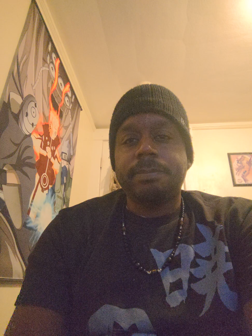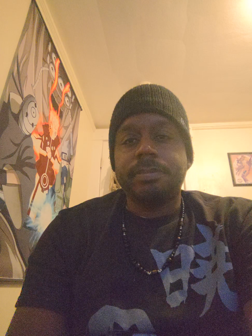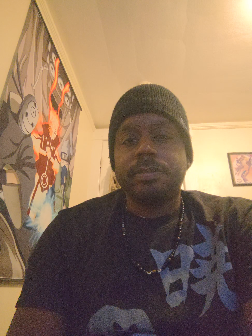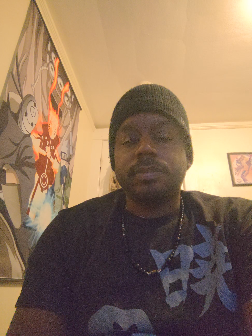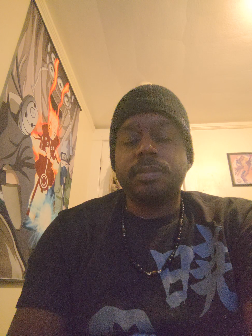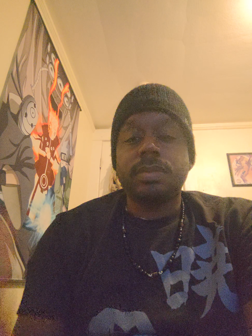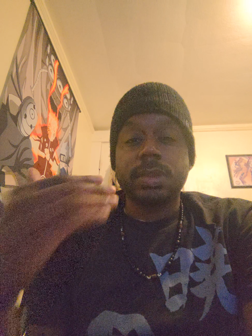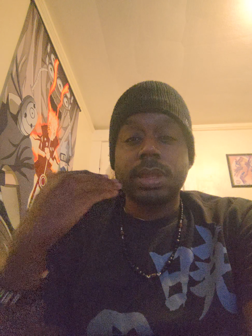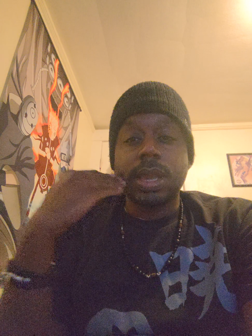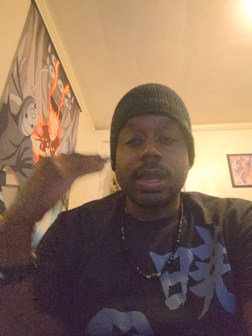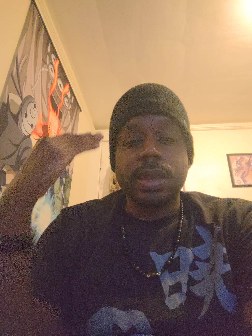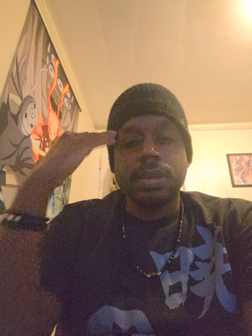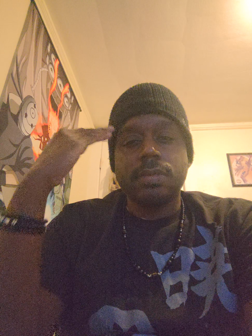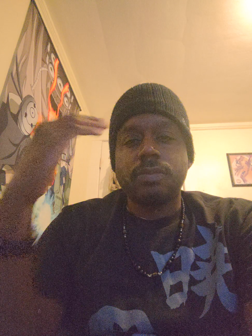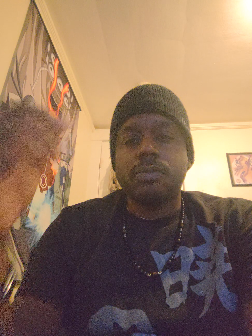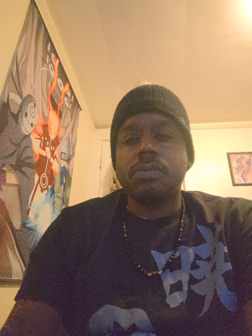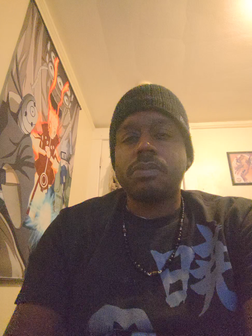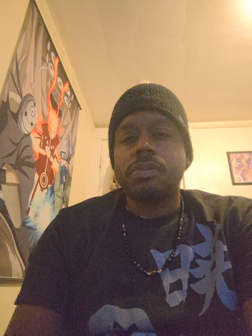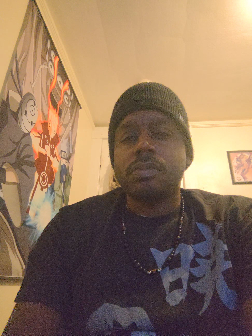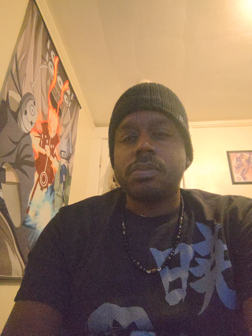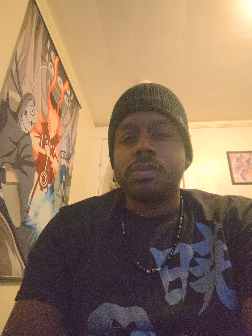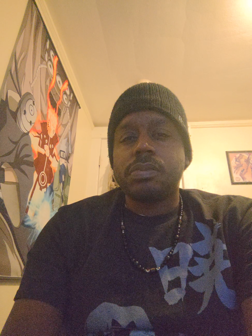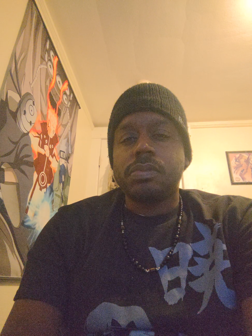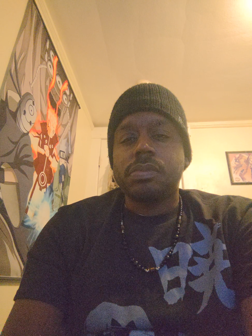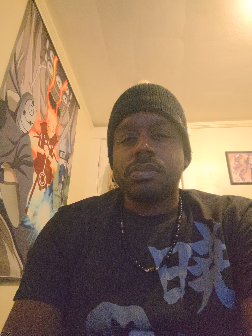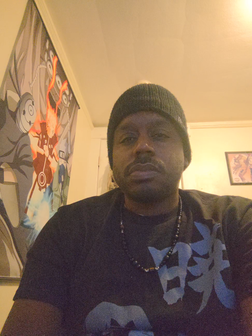head